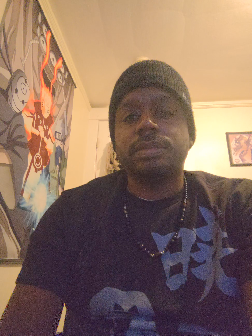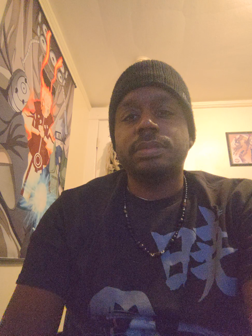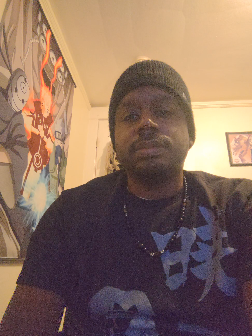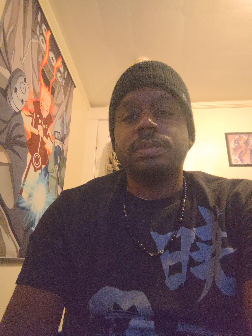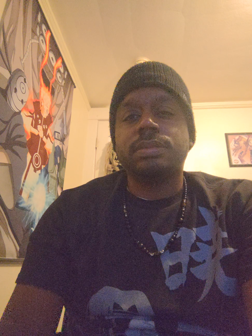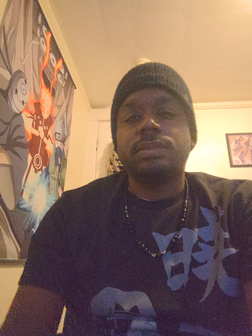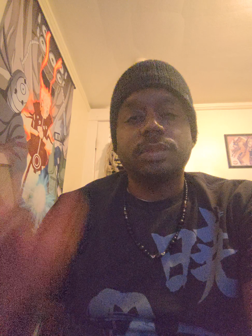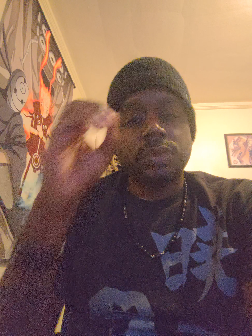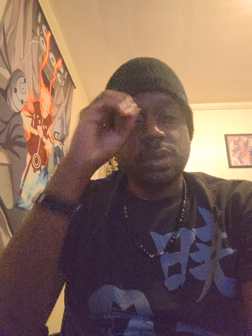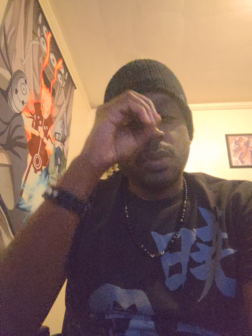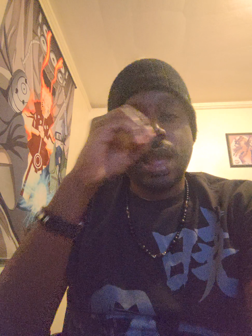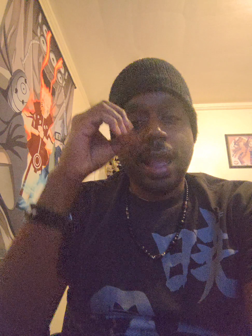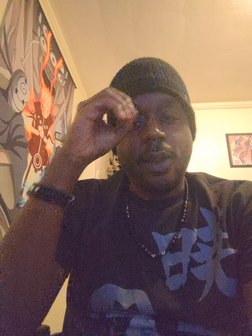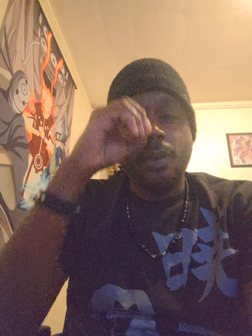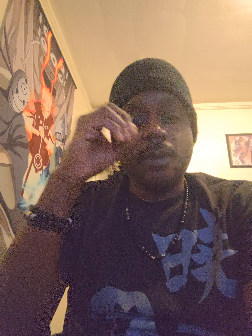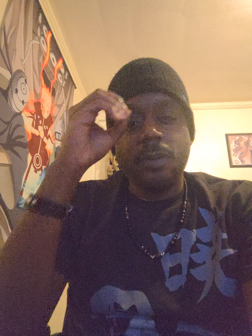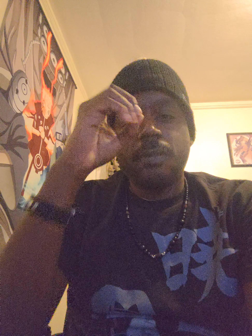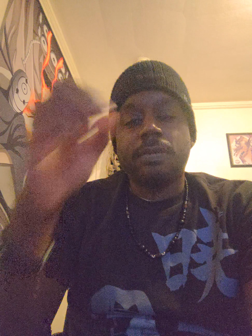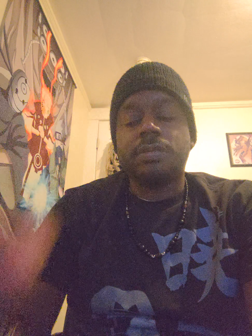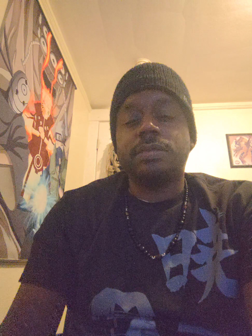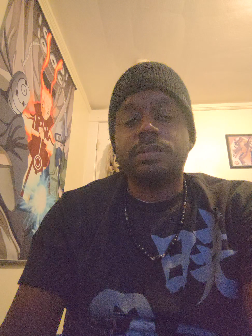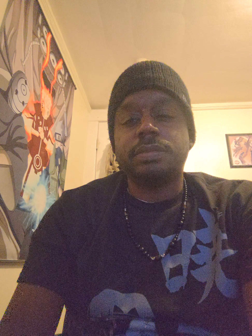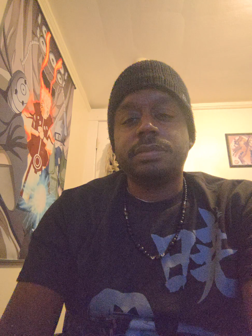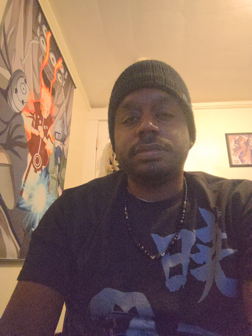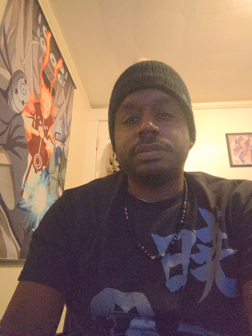owl